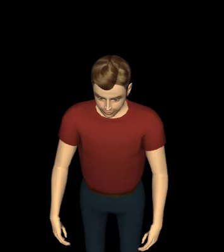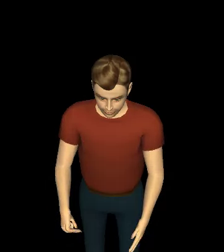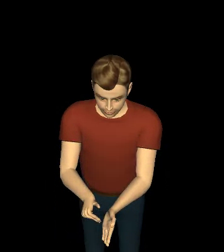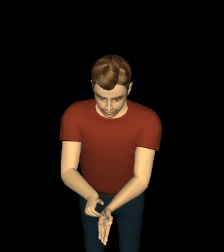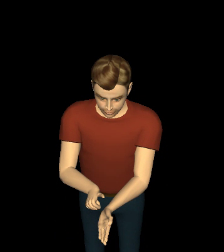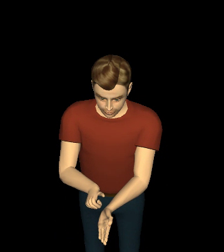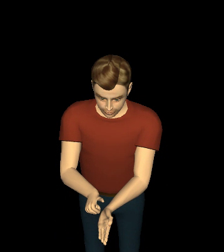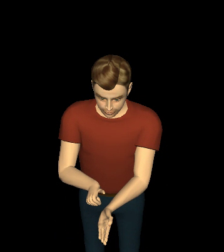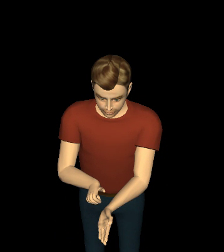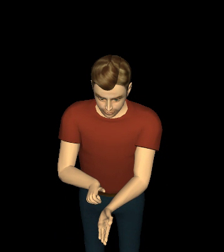سمنة